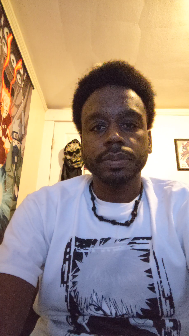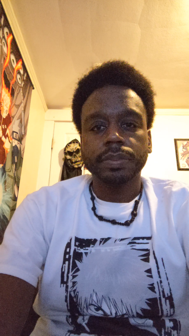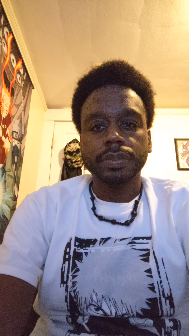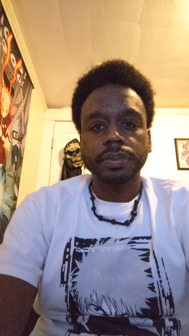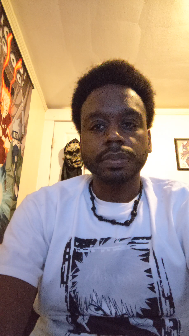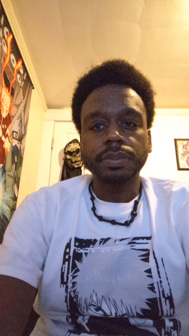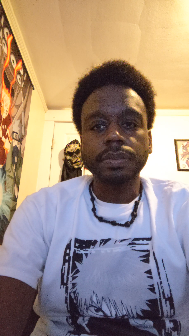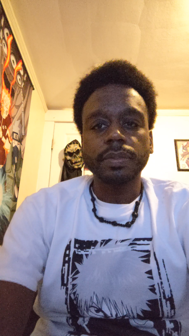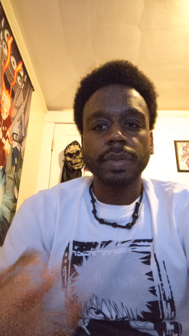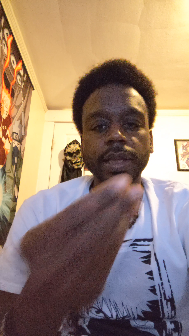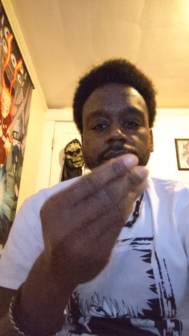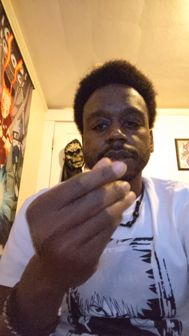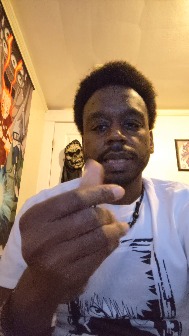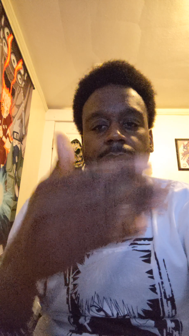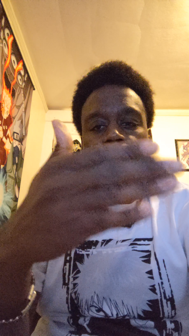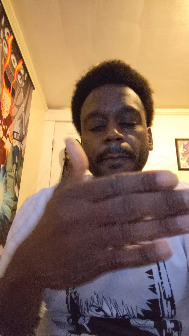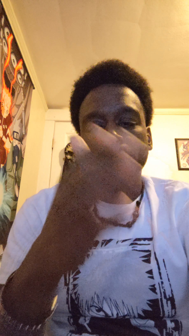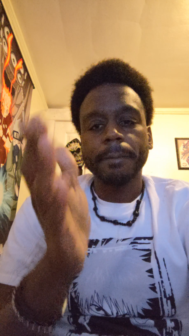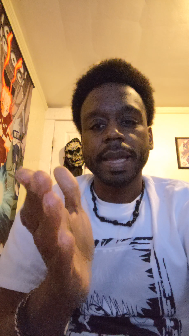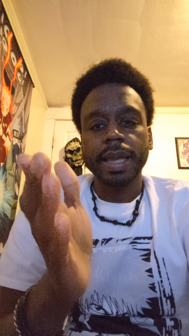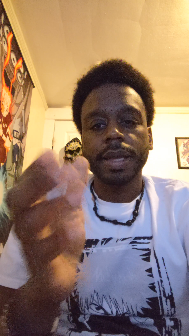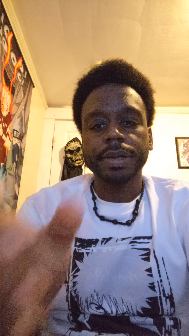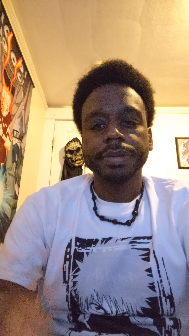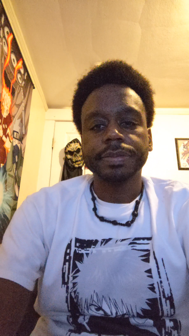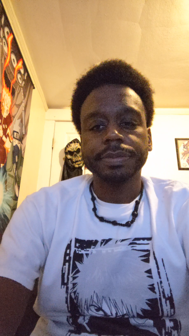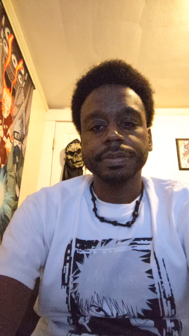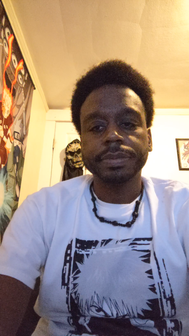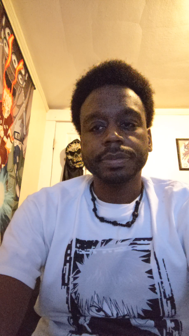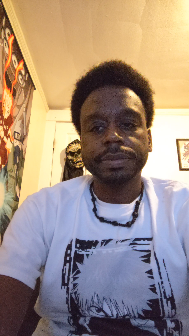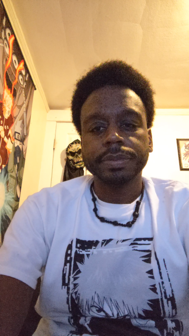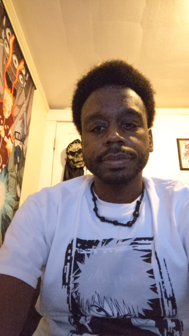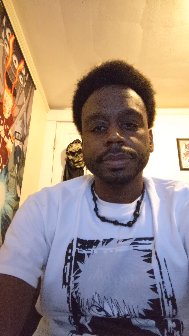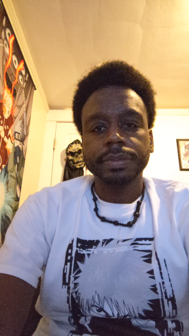sandbox